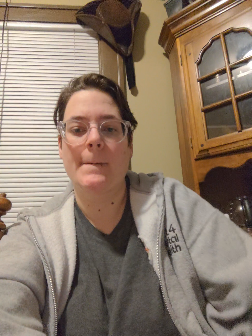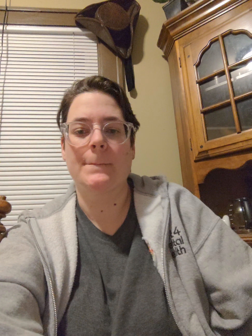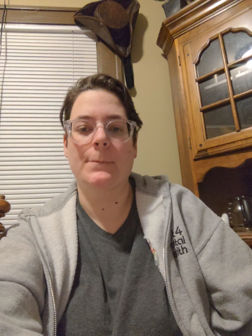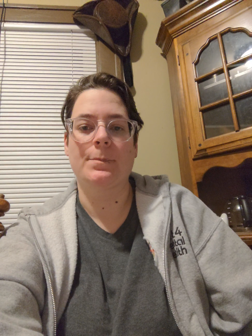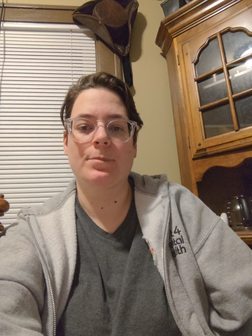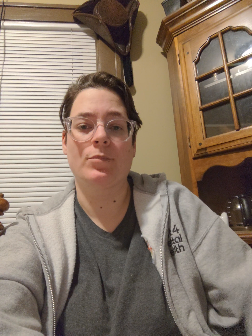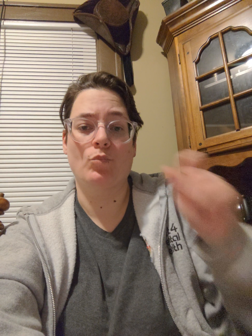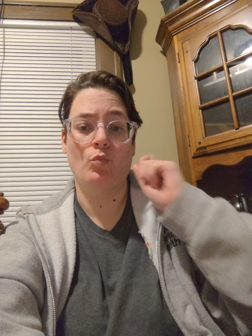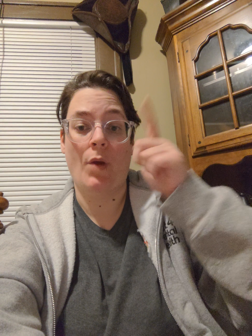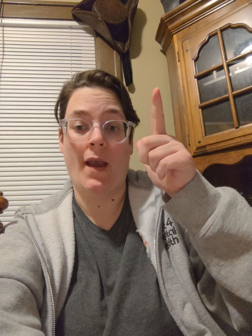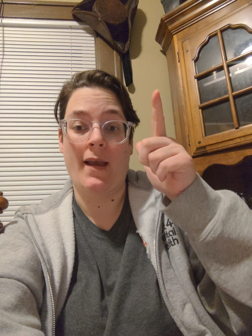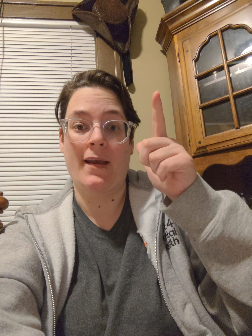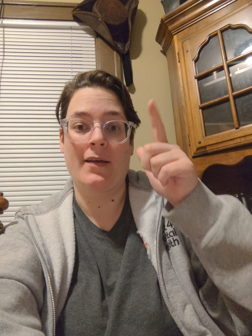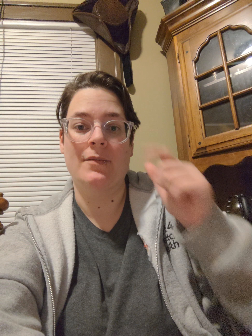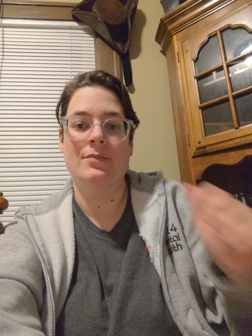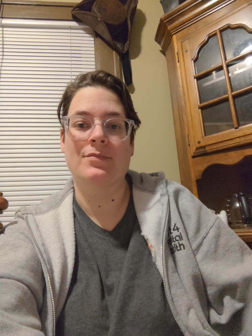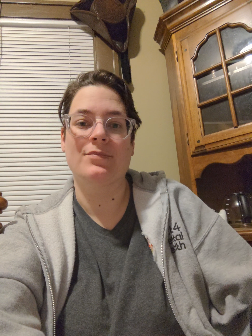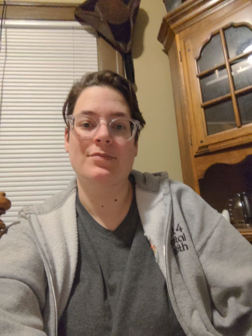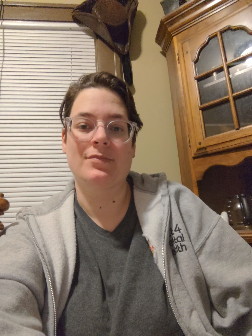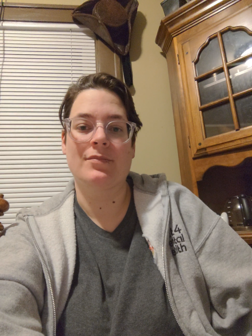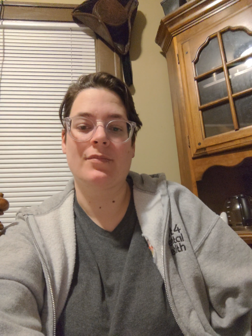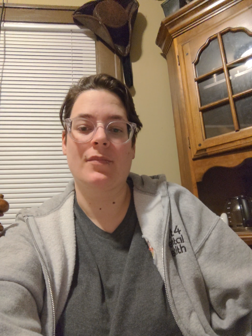awake